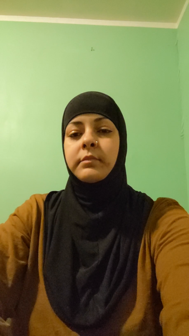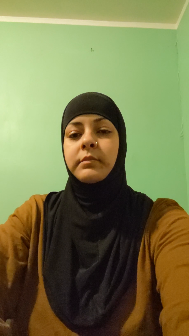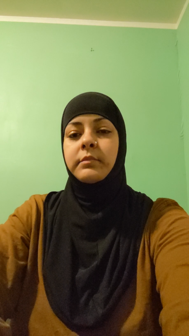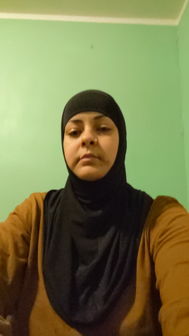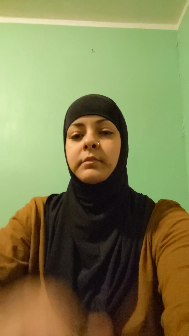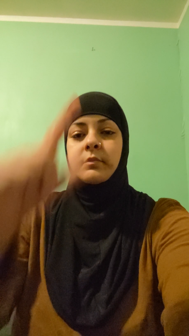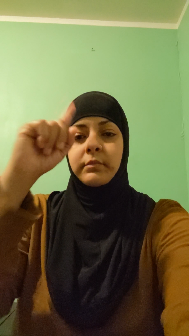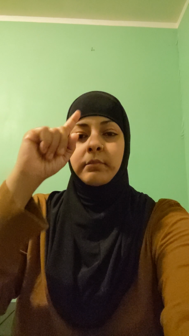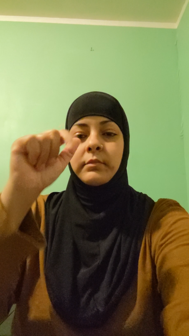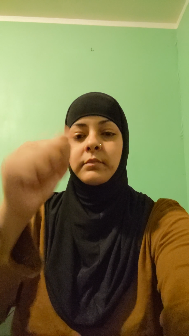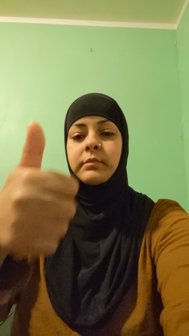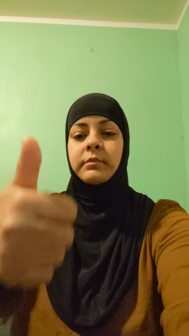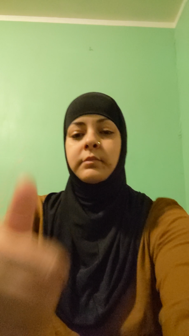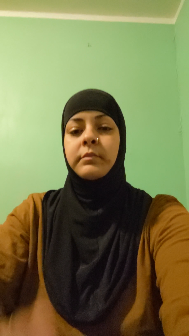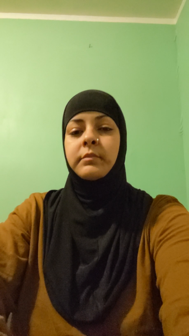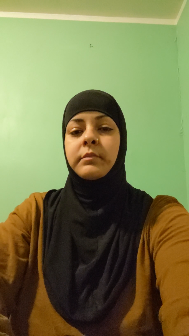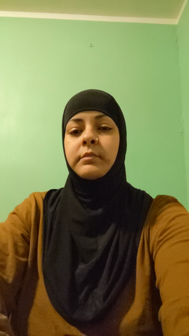dime